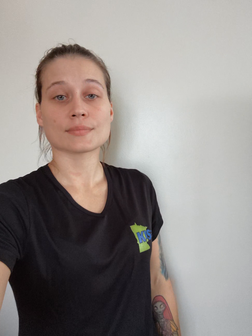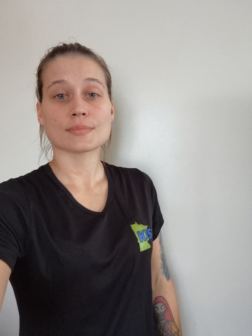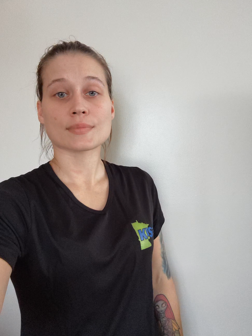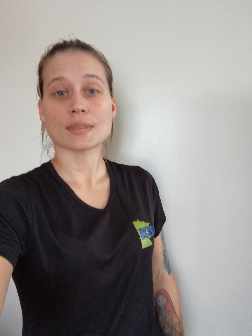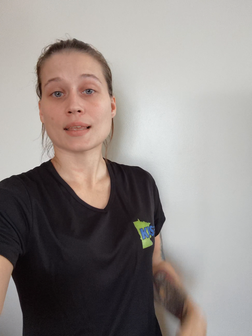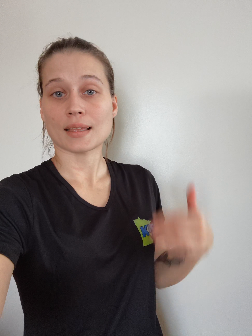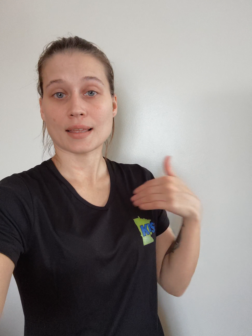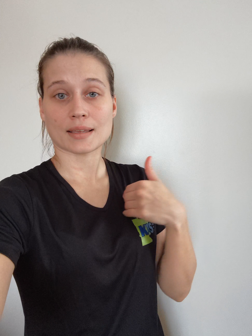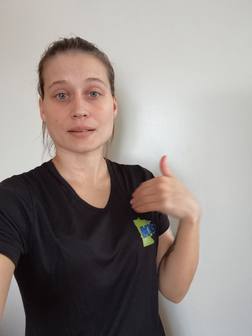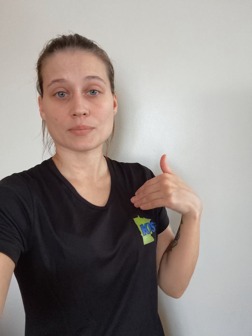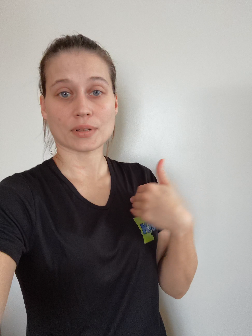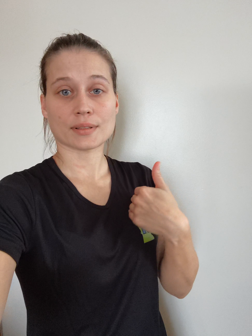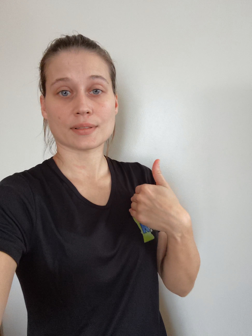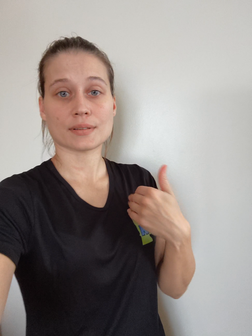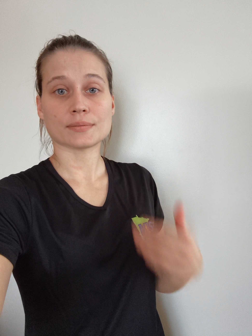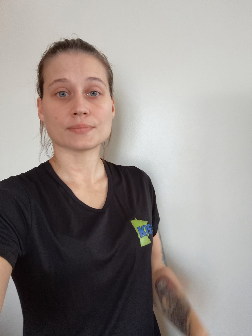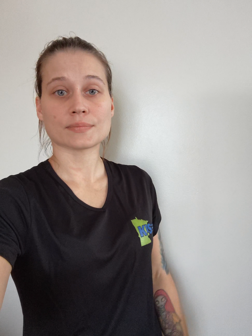animal